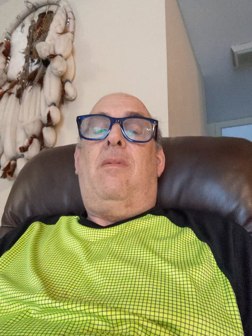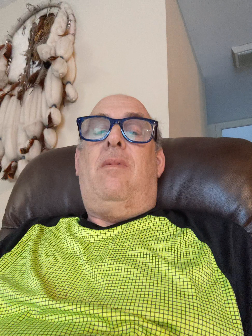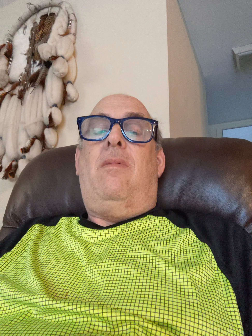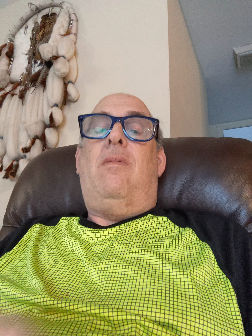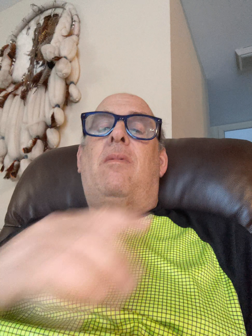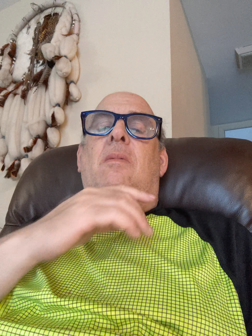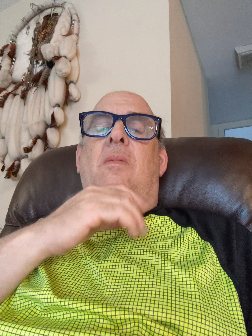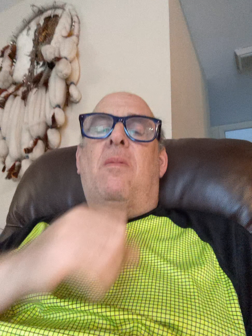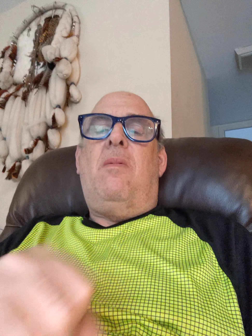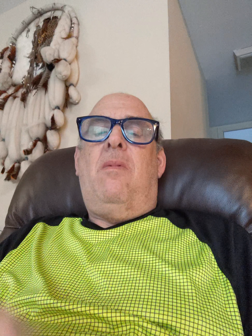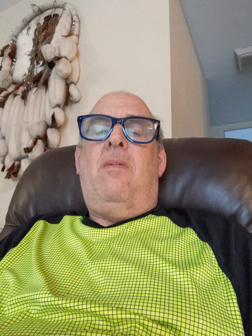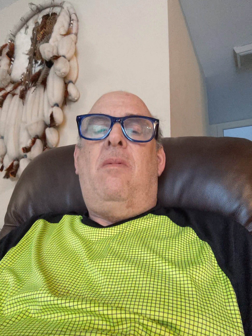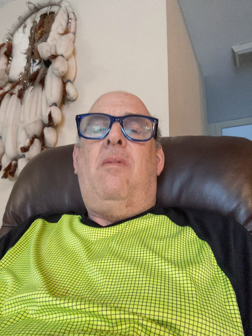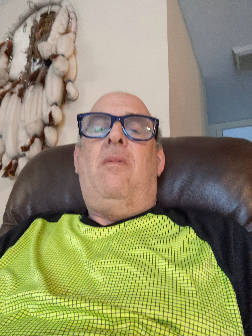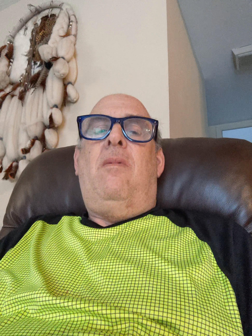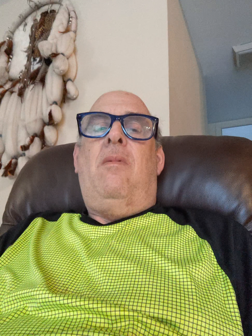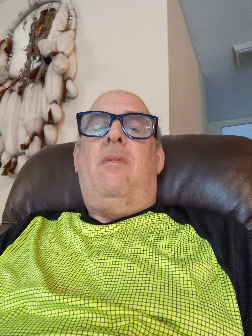old